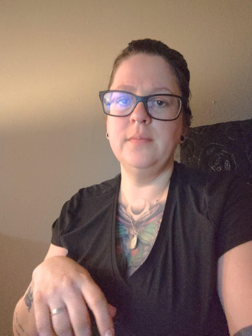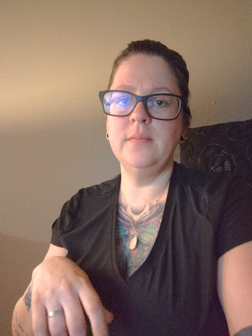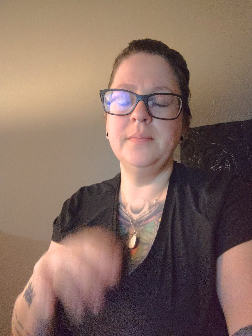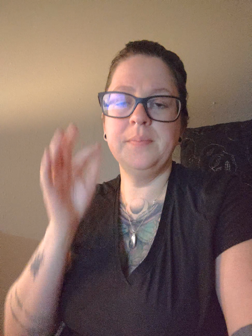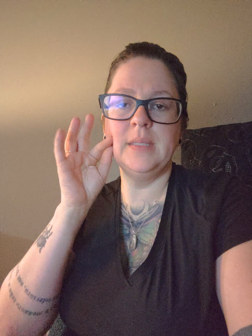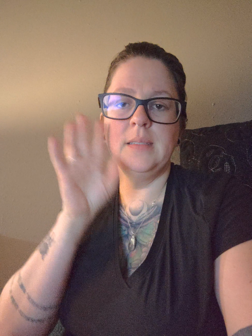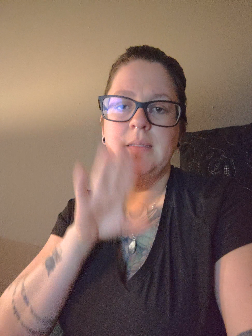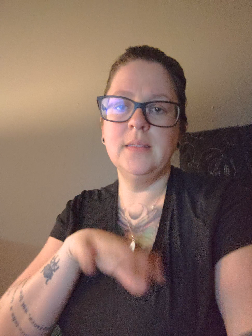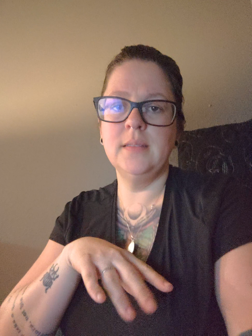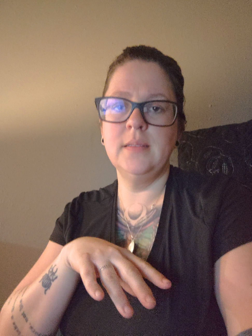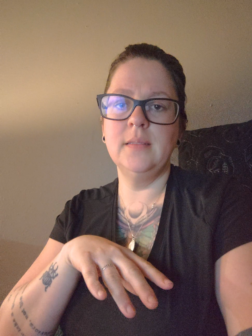bee